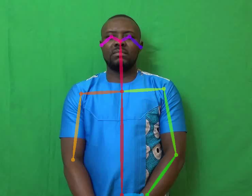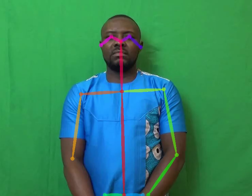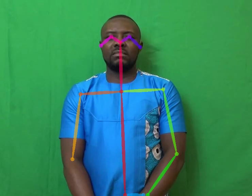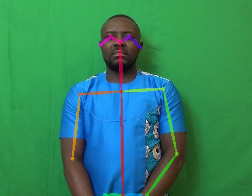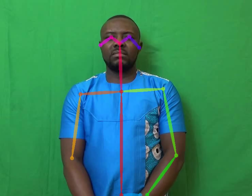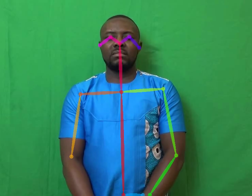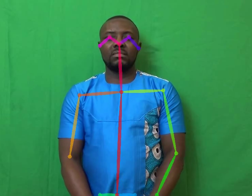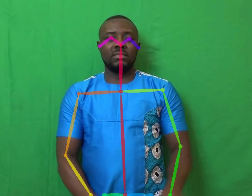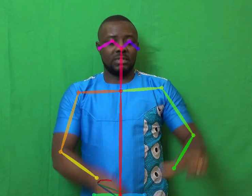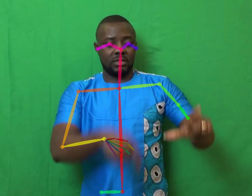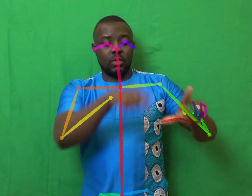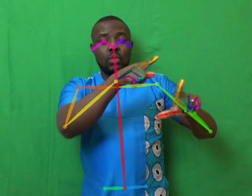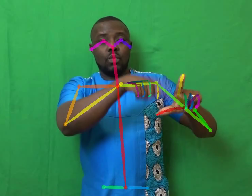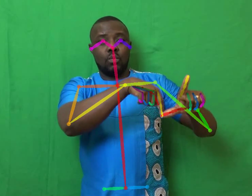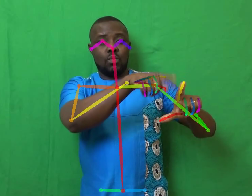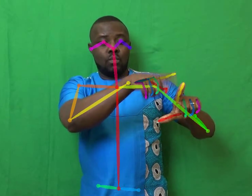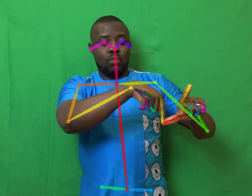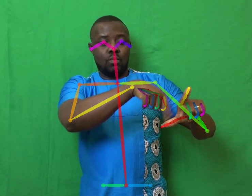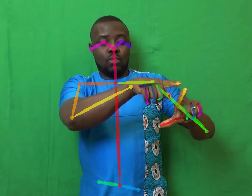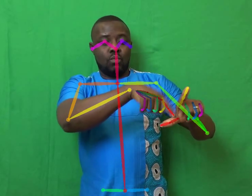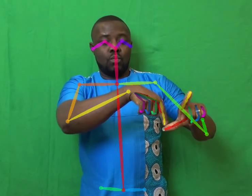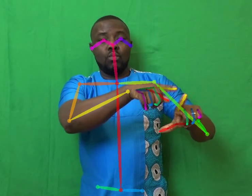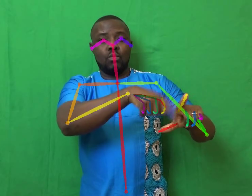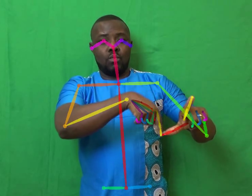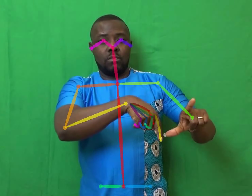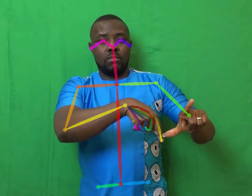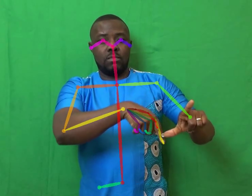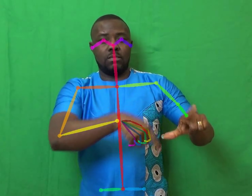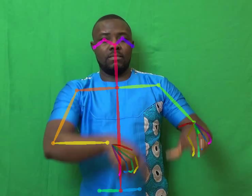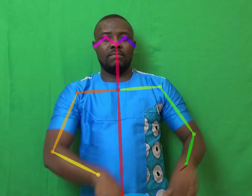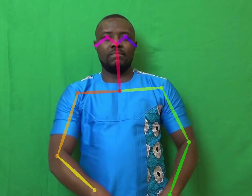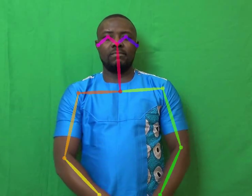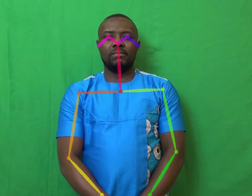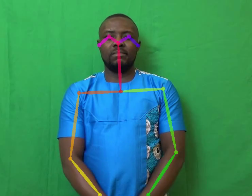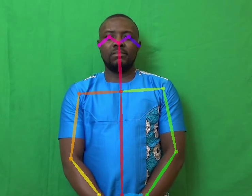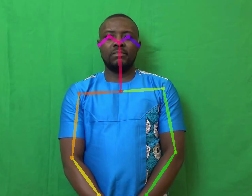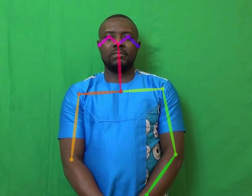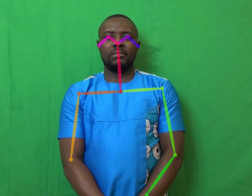ruler